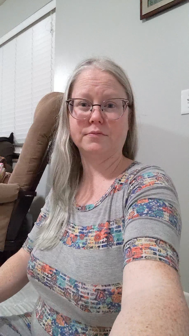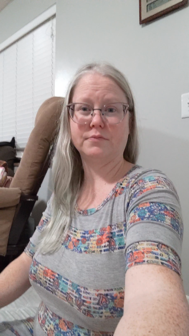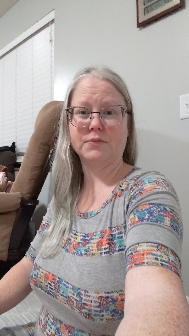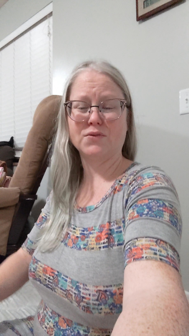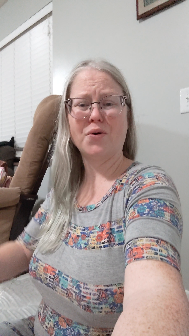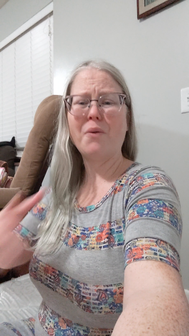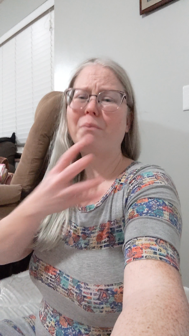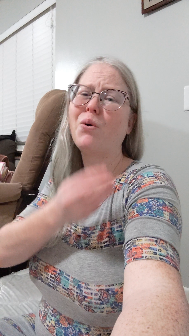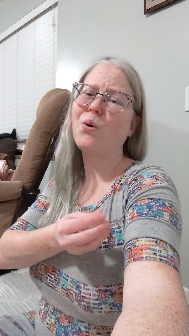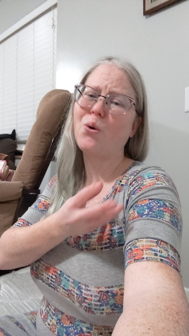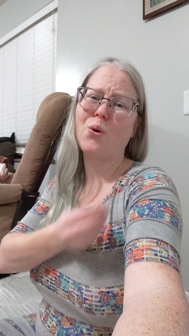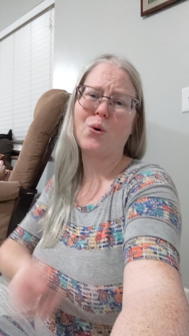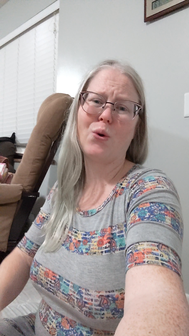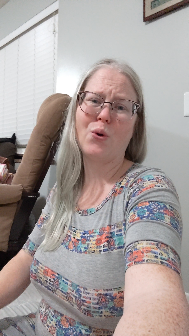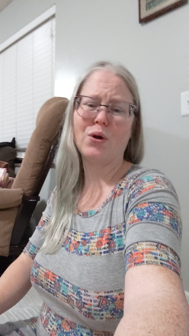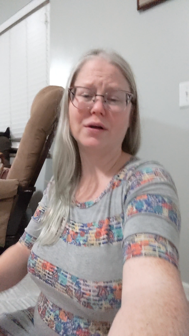poor